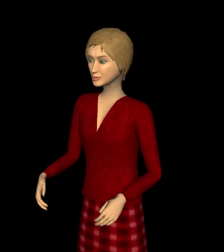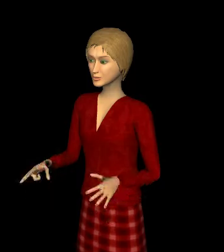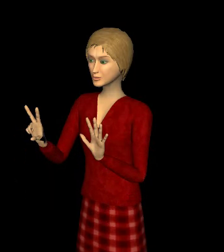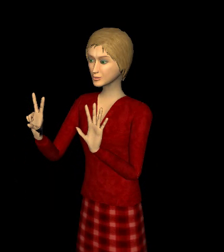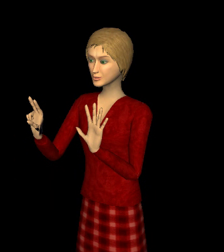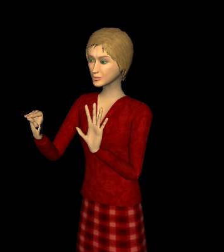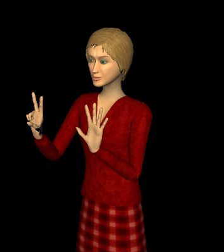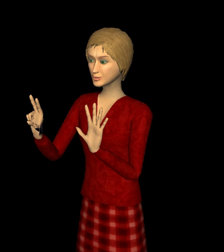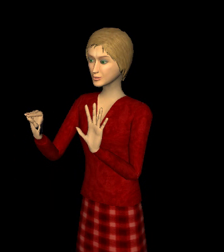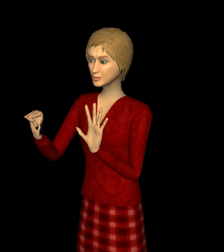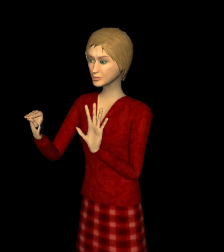80